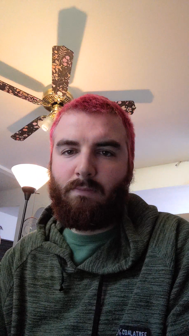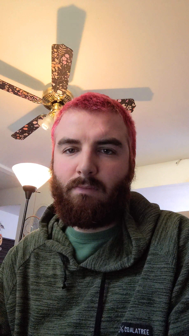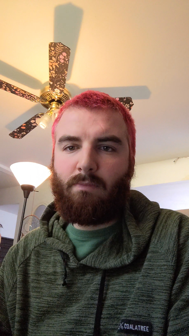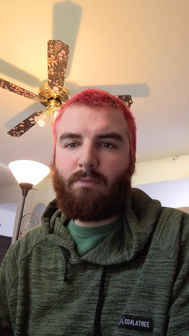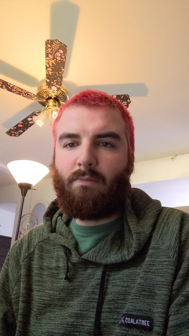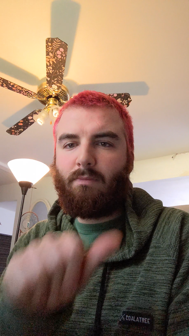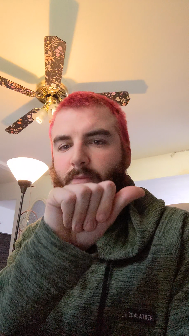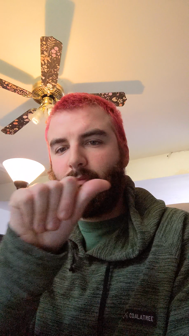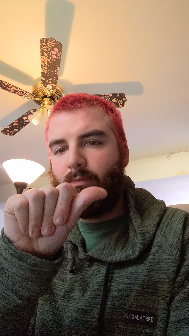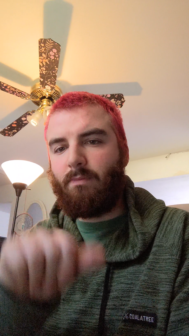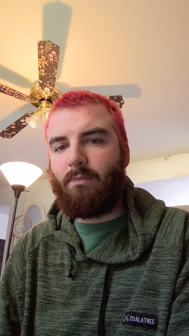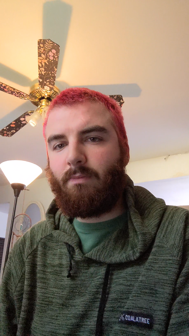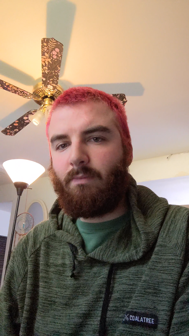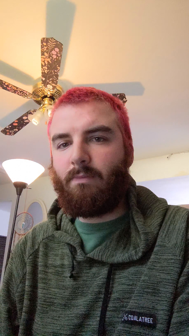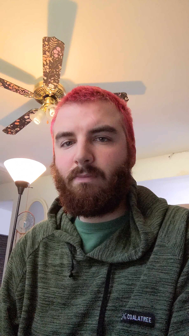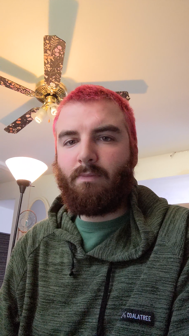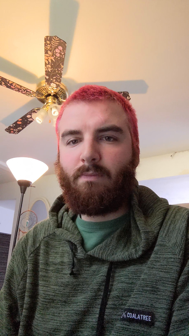a